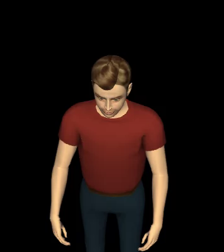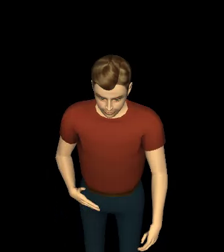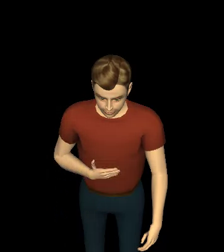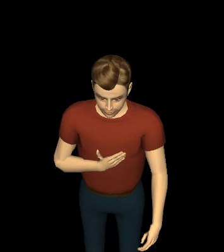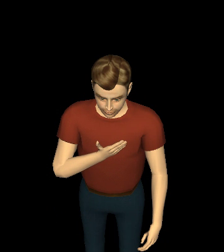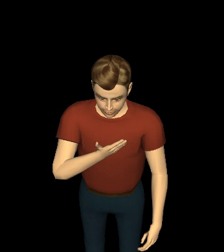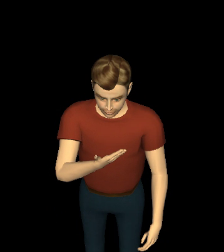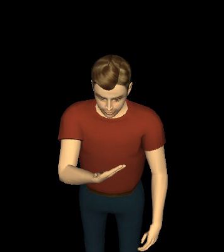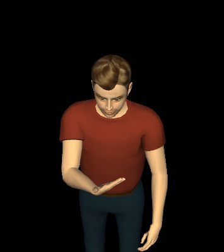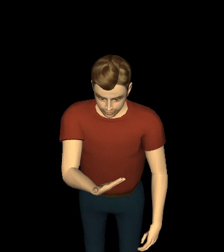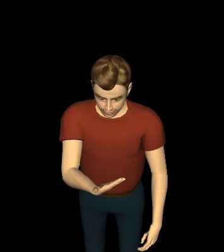يحب